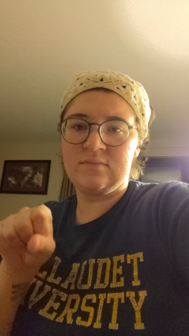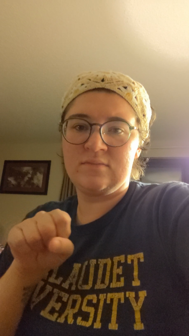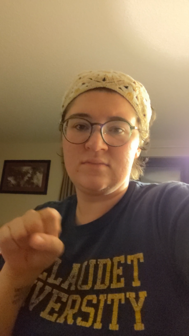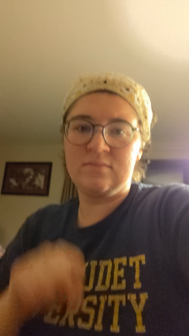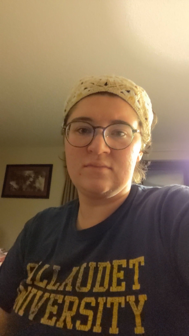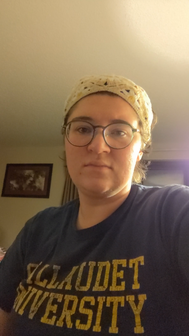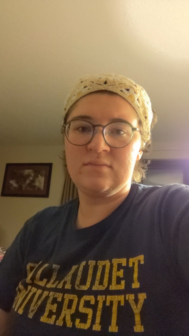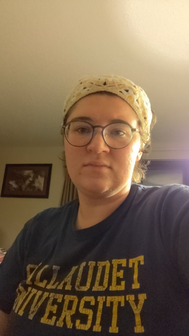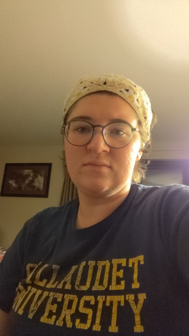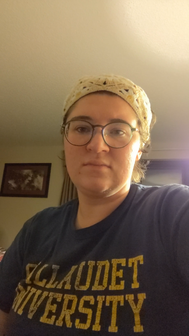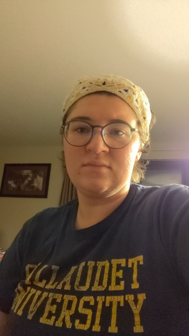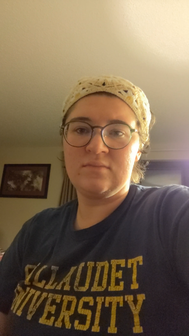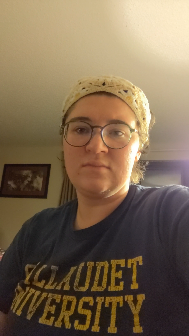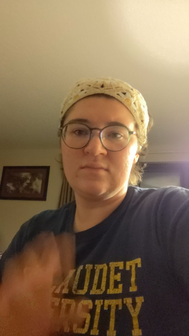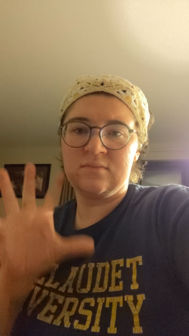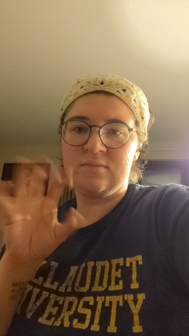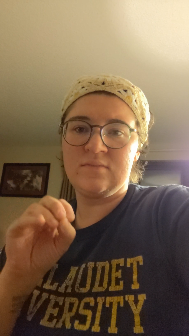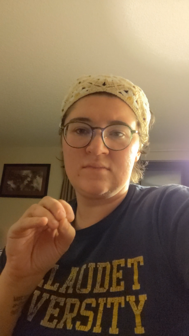bite